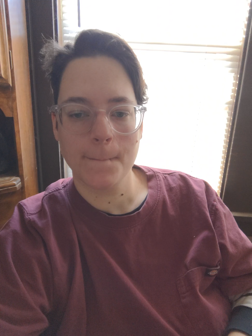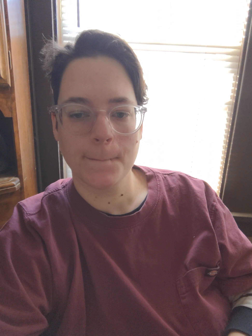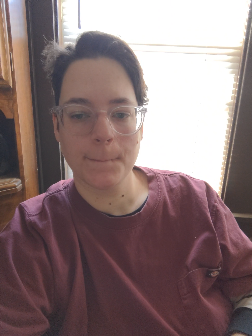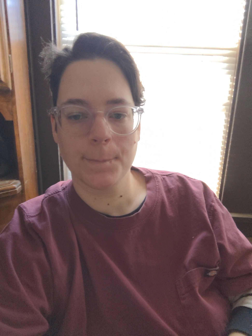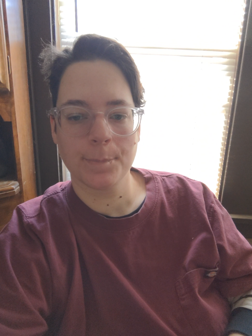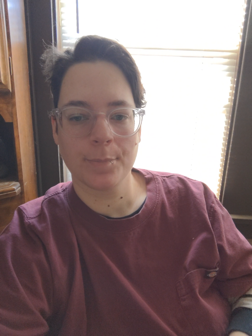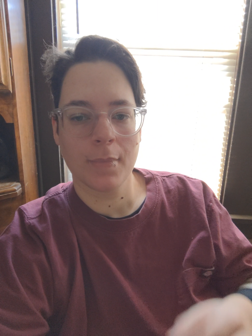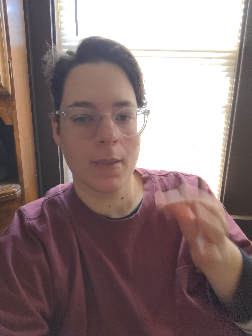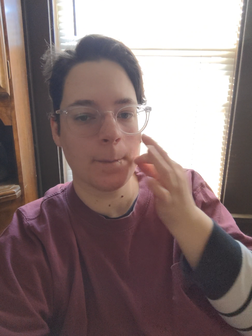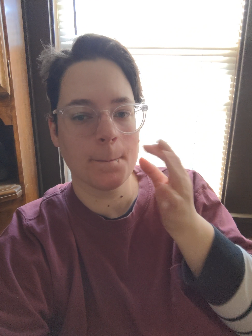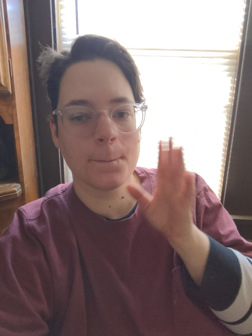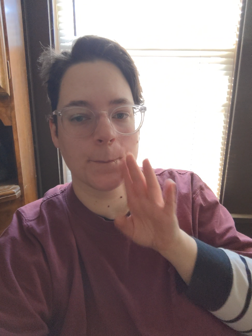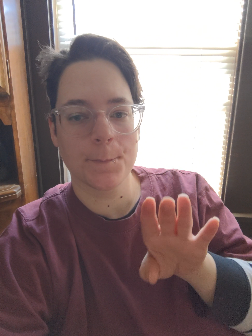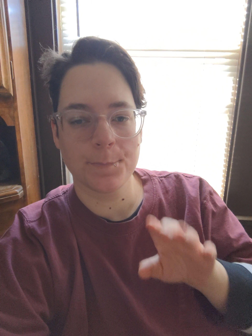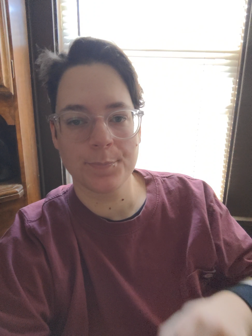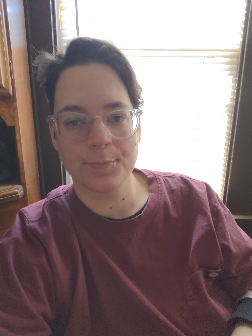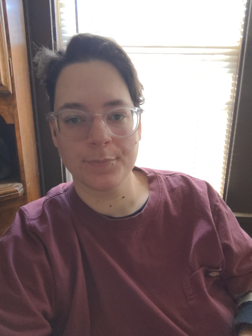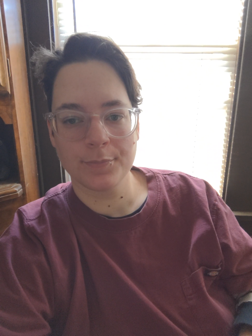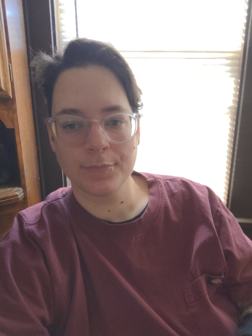bee